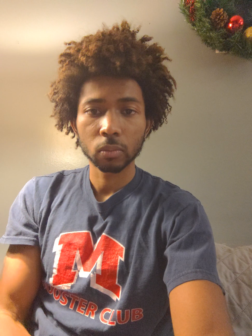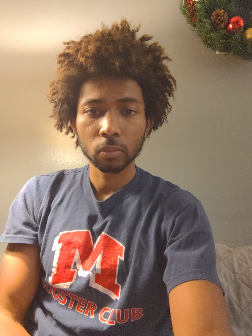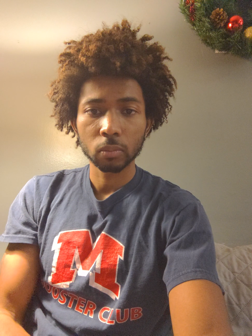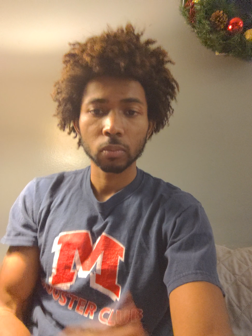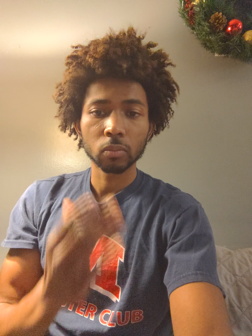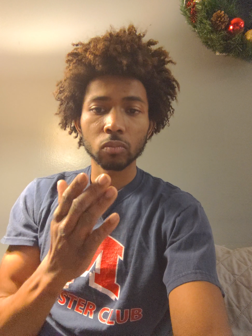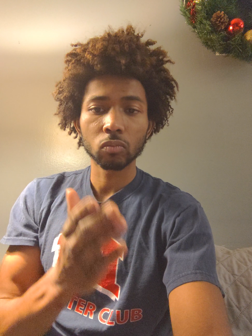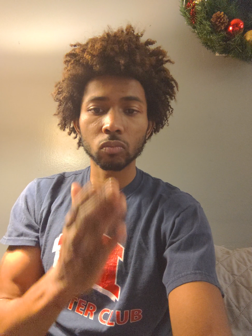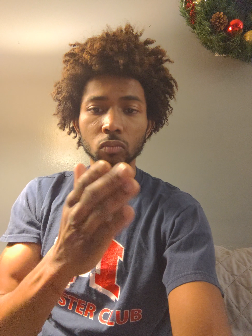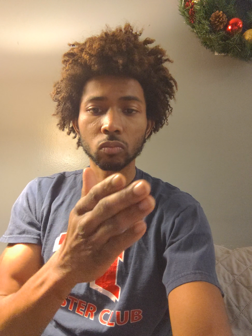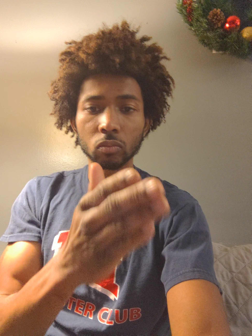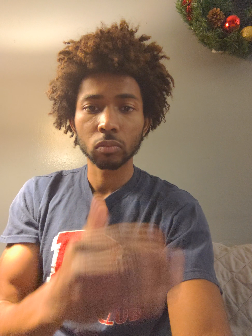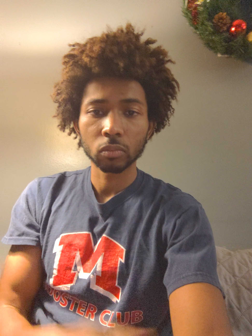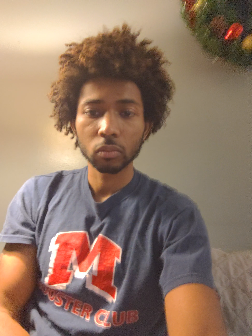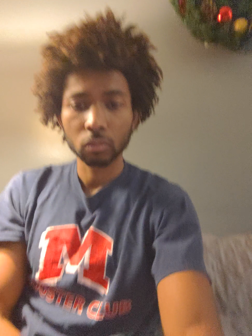boat